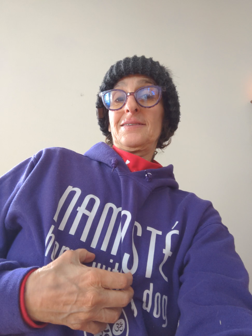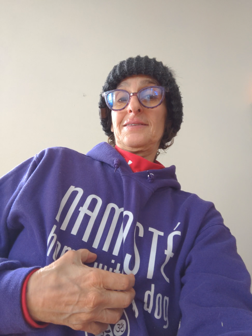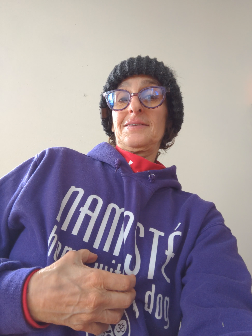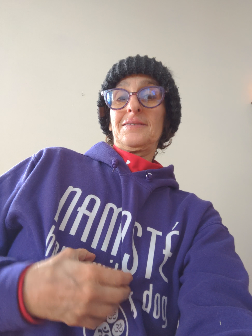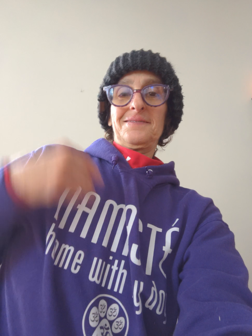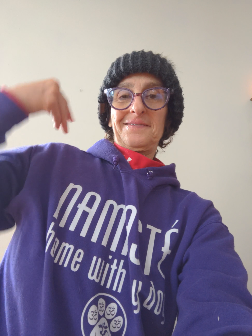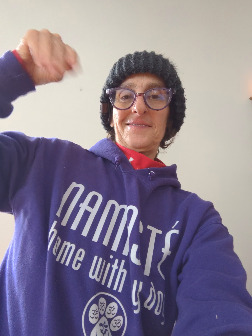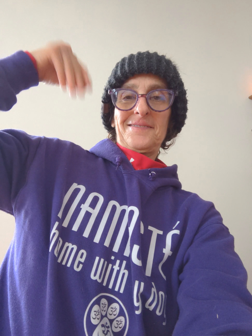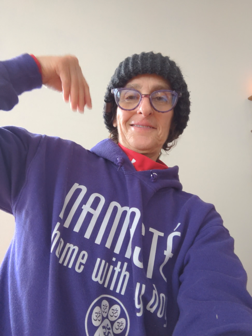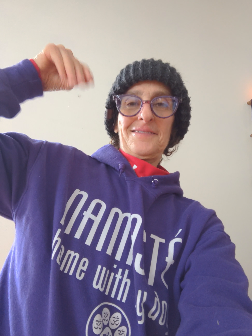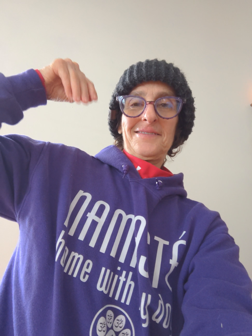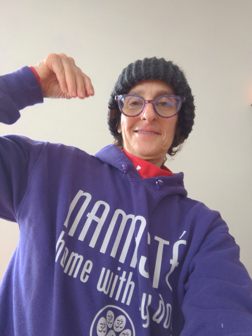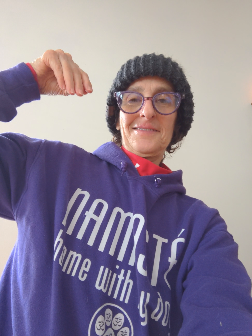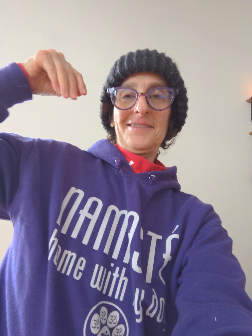store